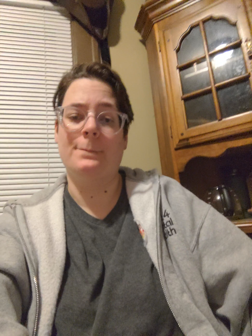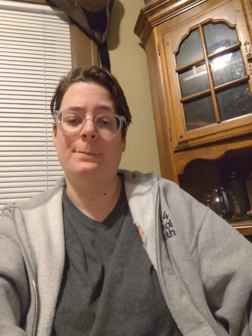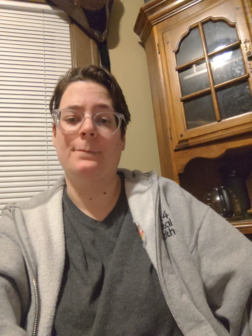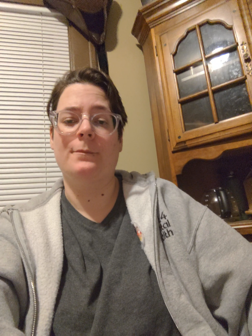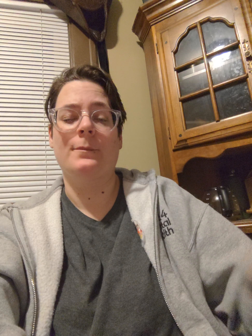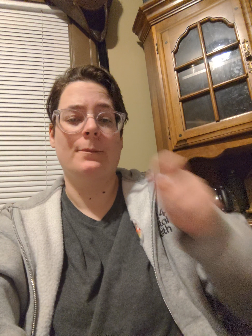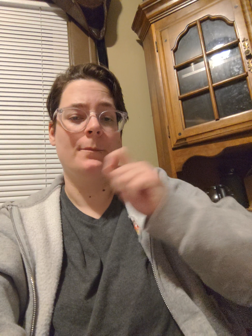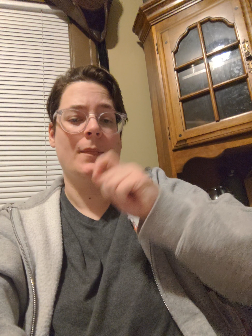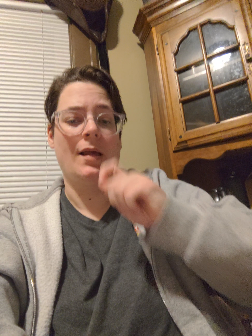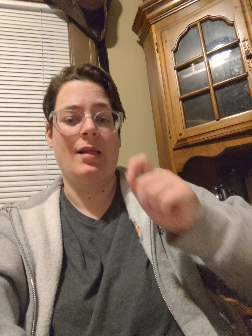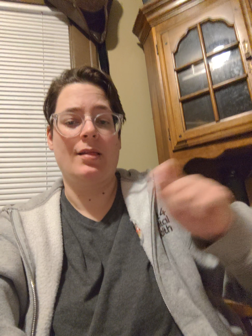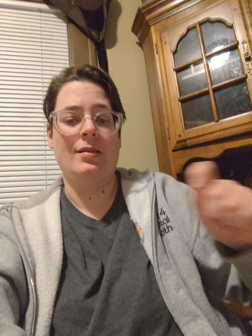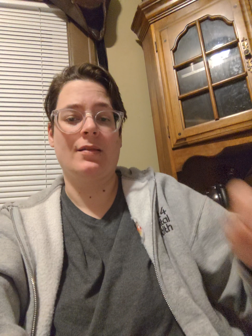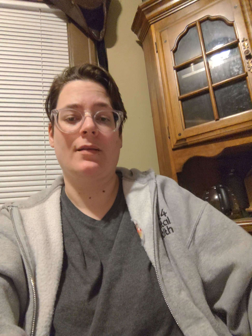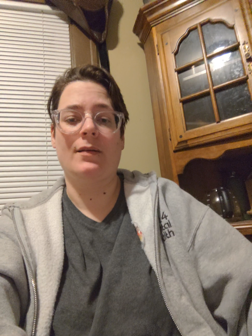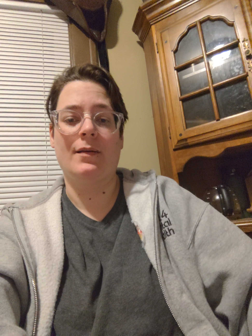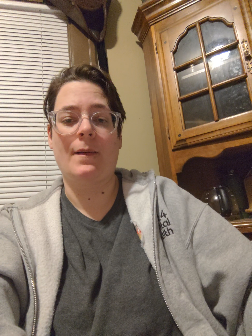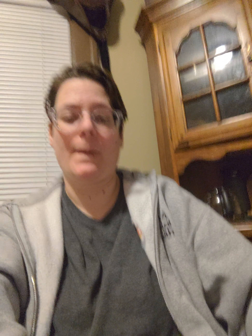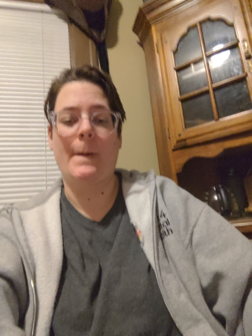pencil